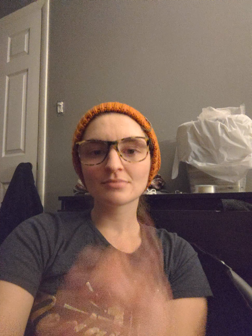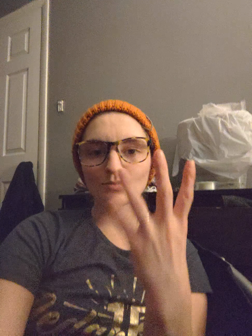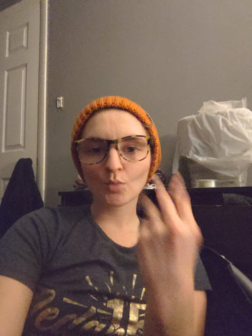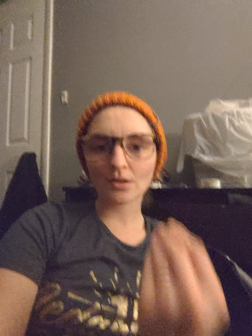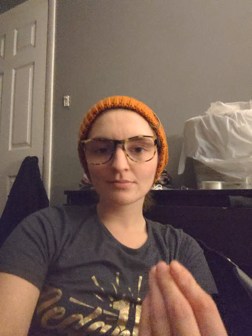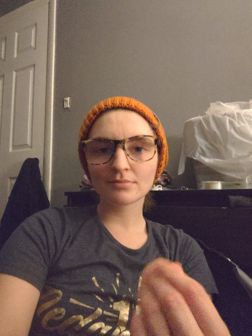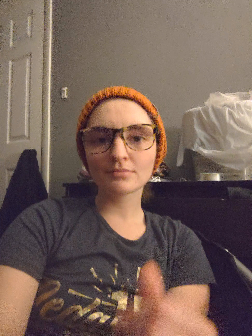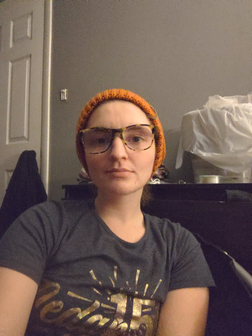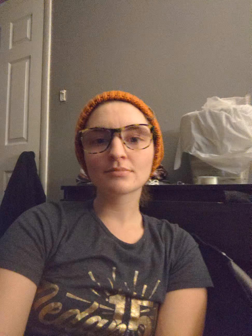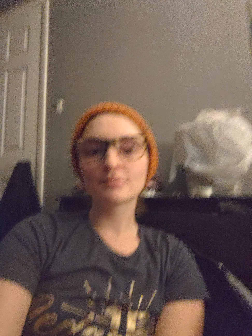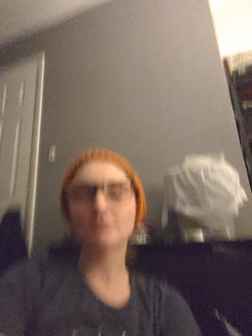wet